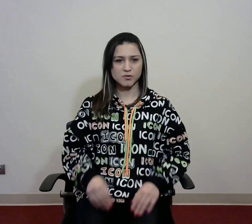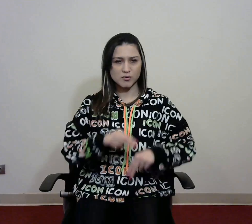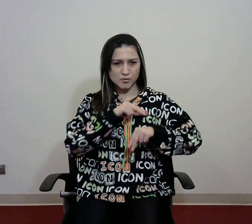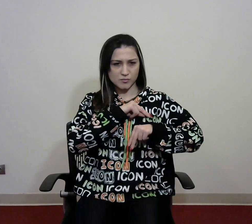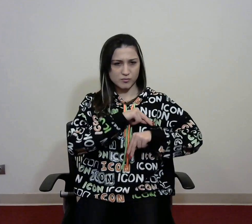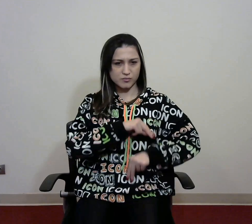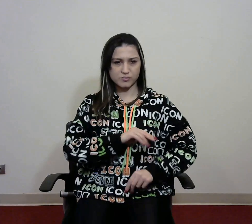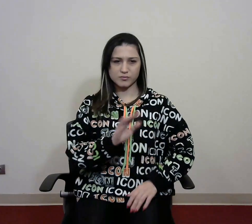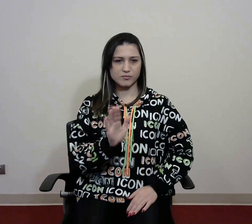zəhmət olmasa